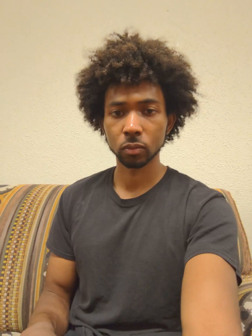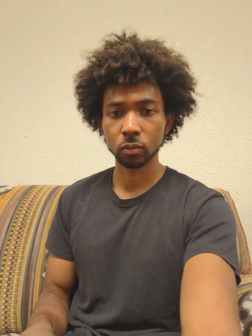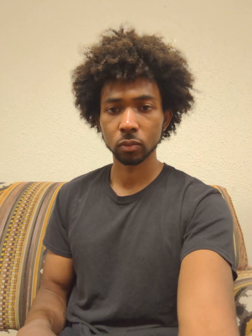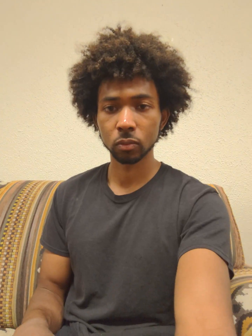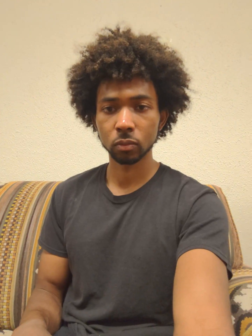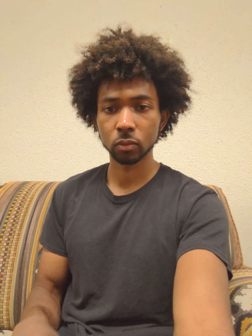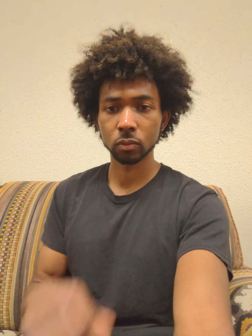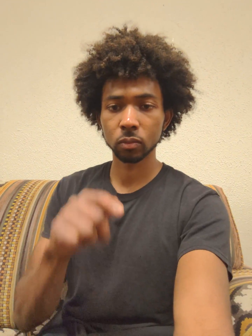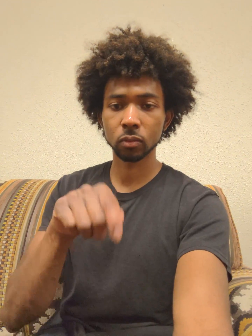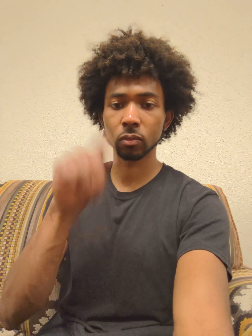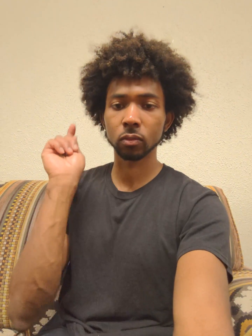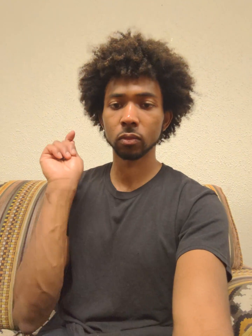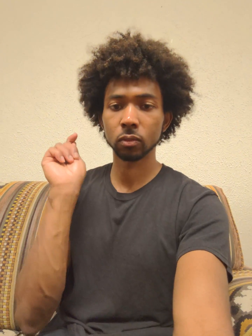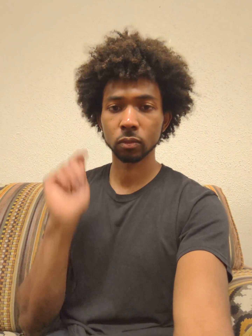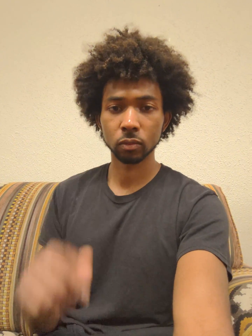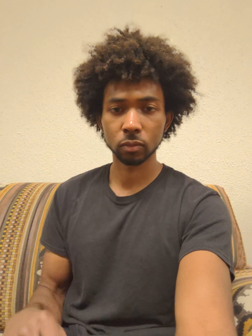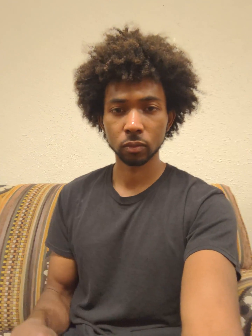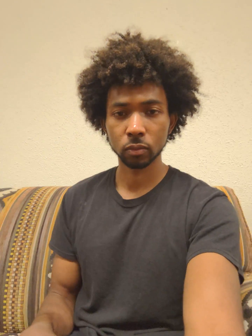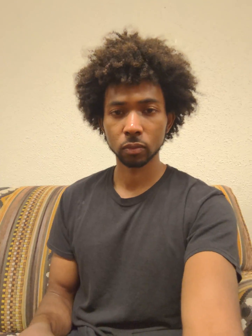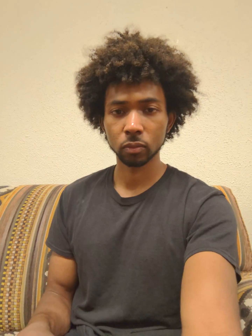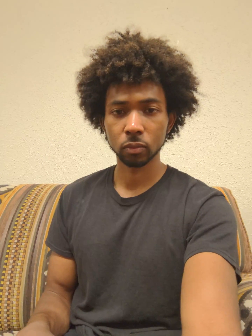rip